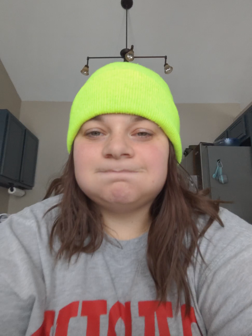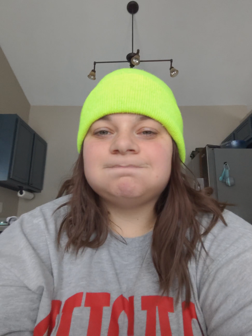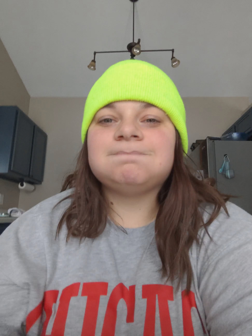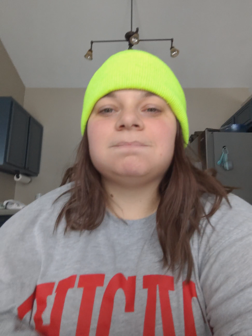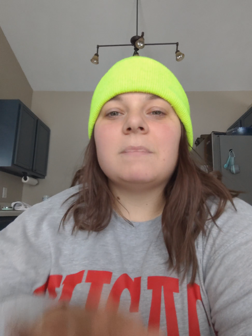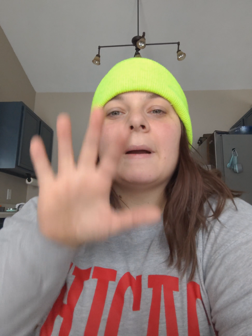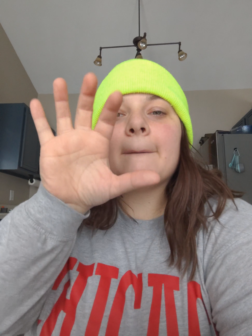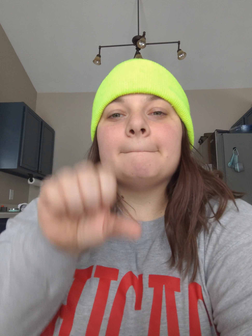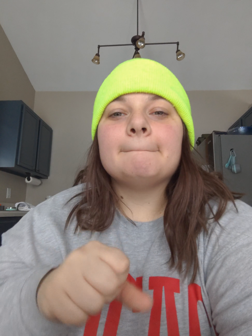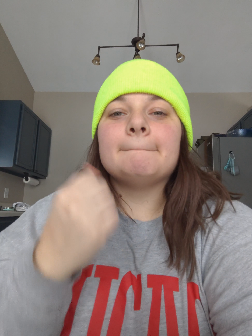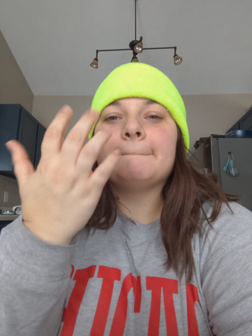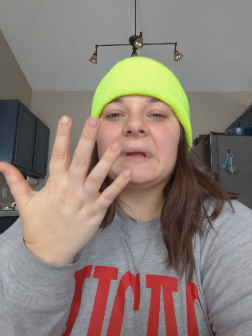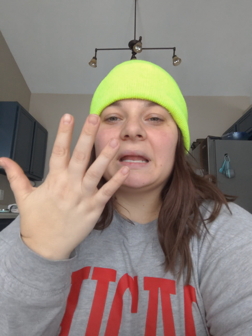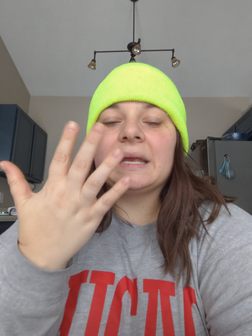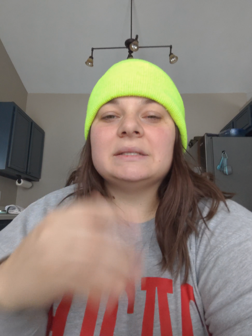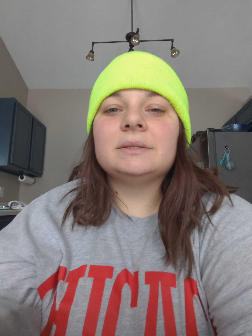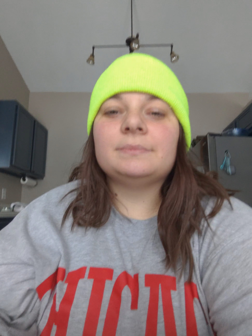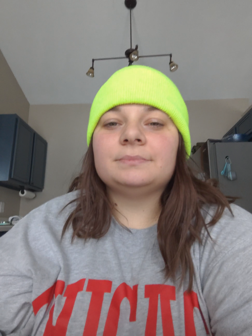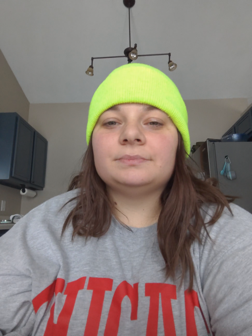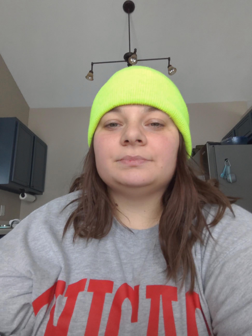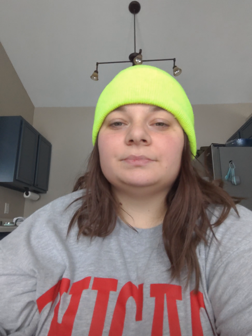mitten